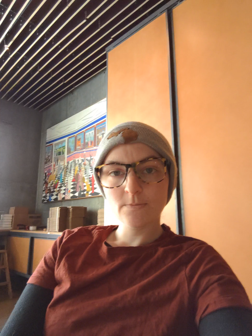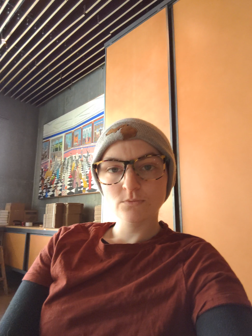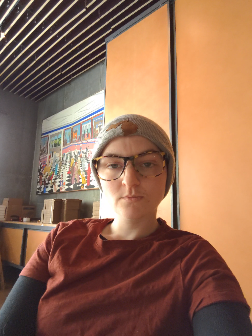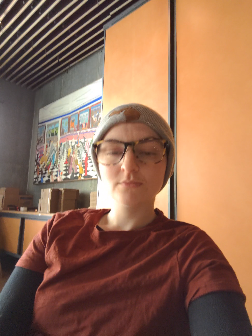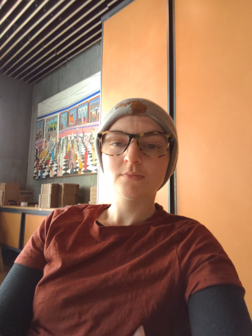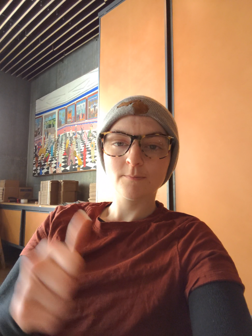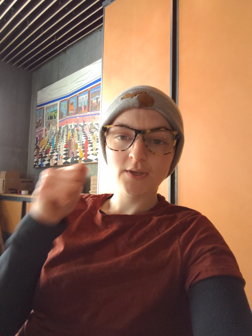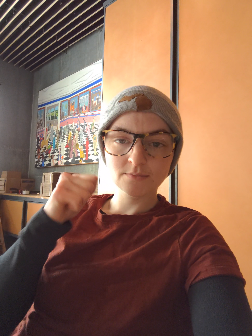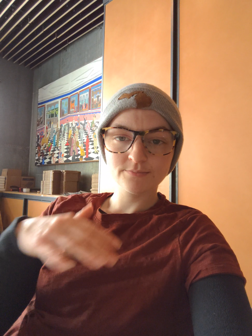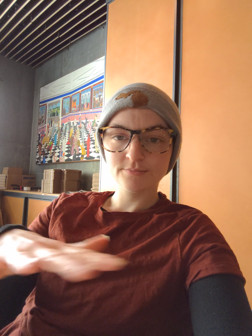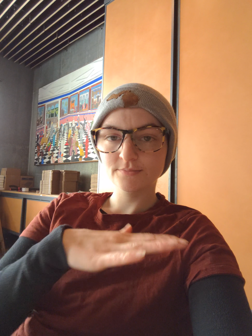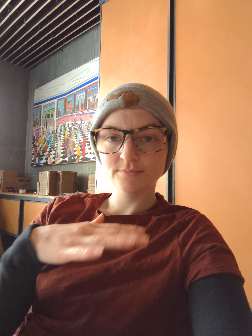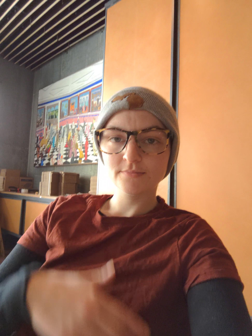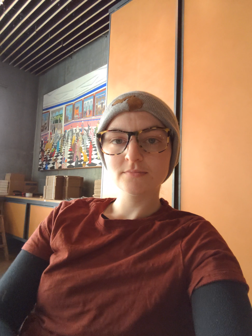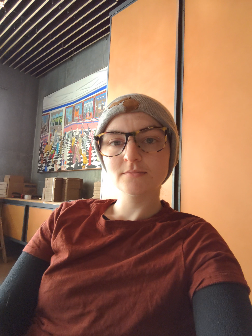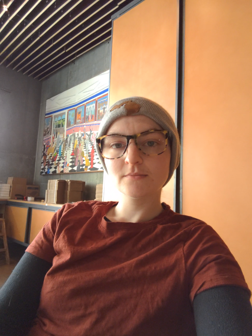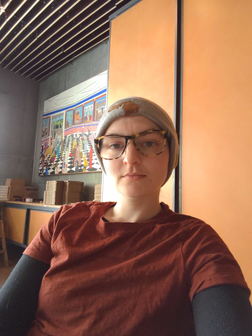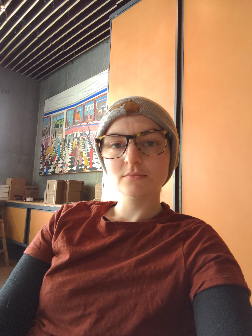backyard